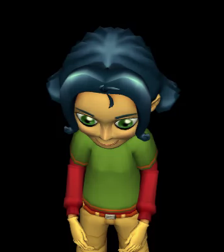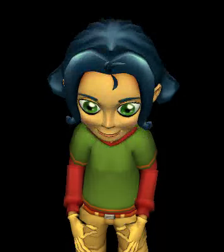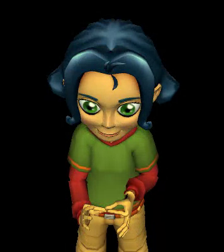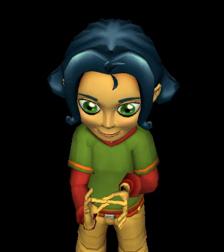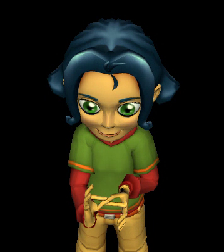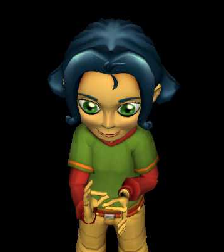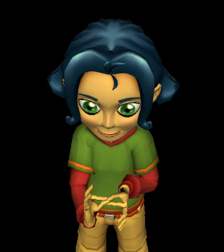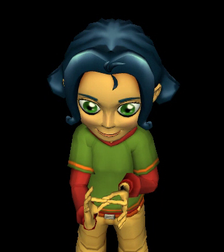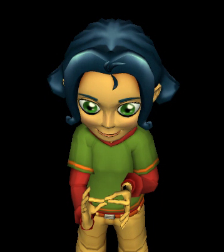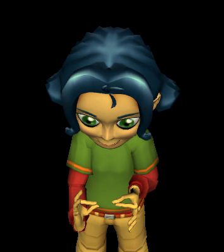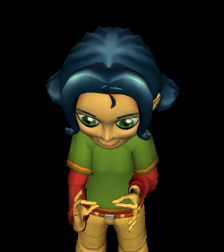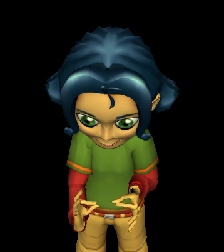حجم